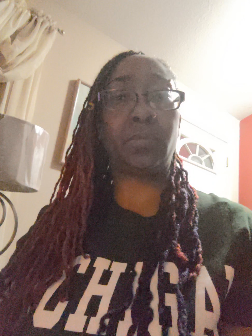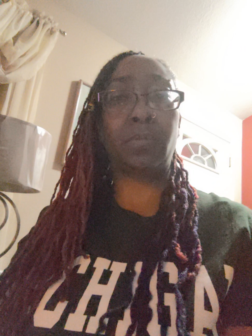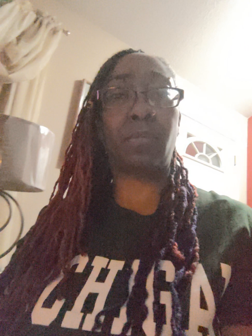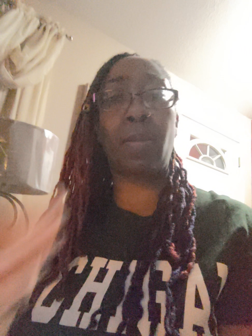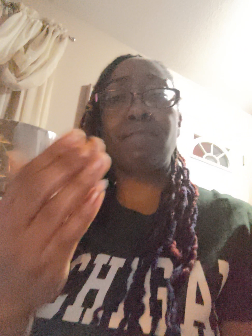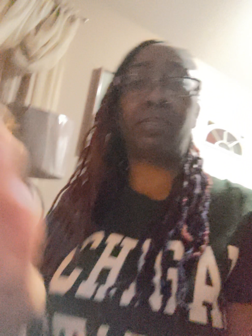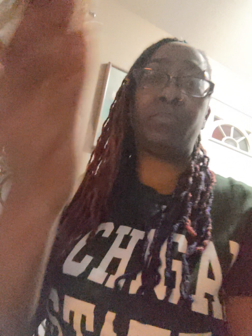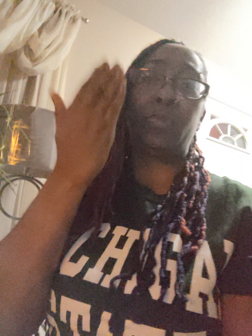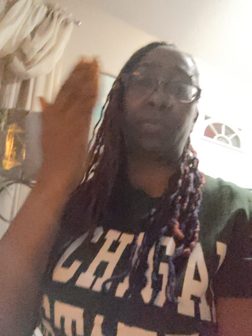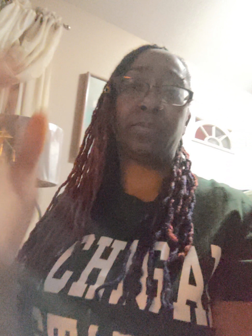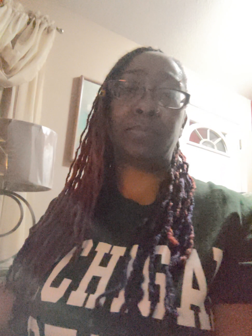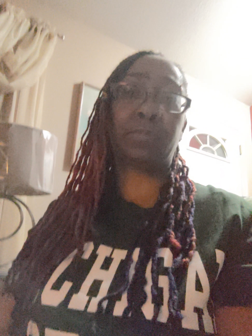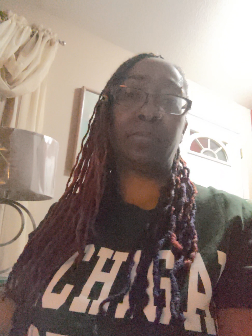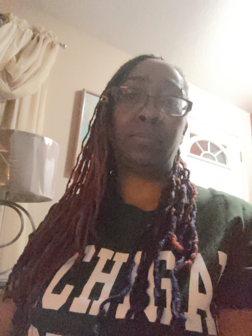morning